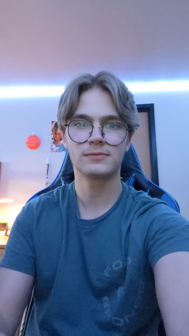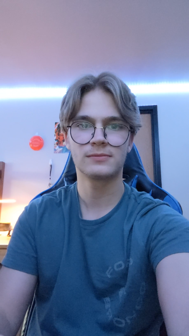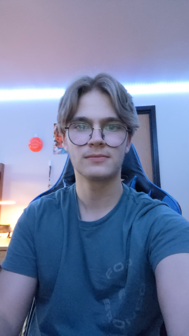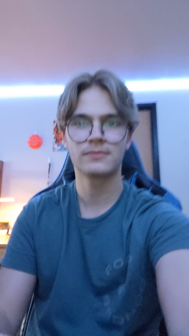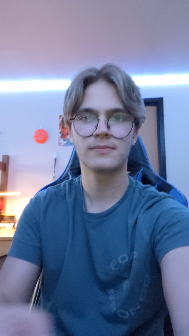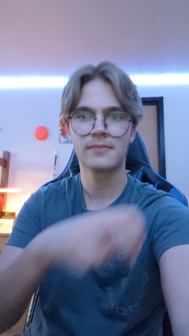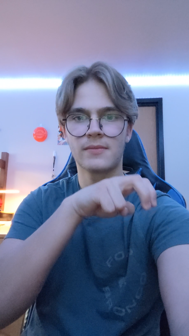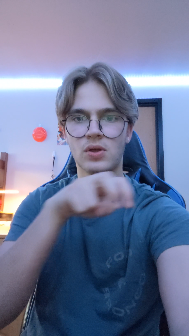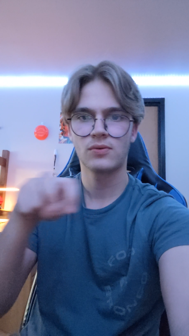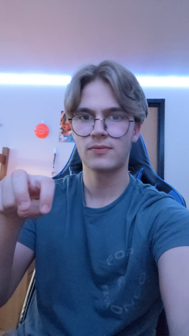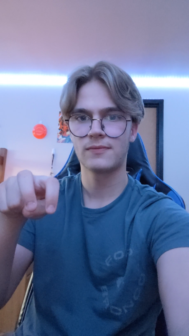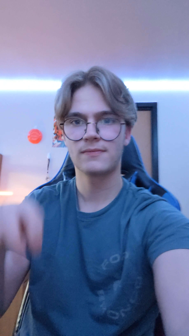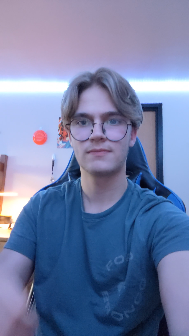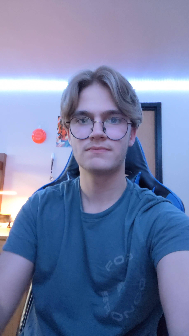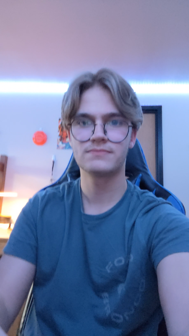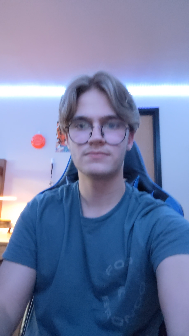porch